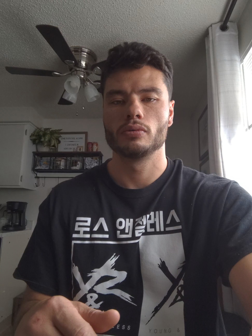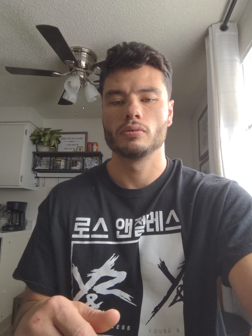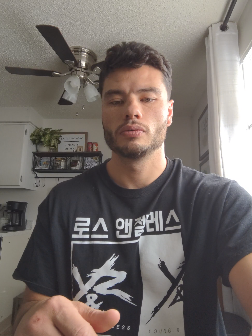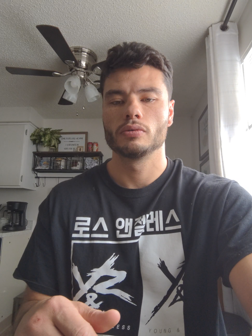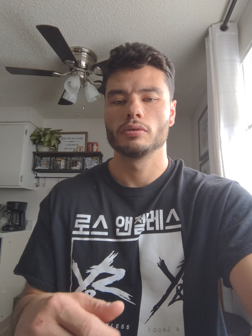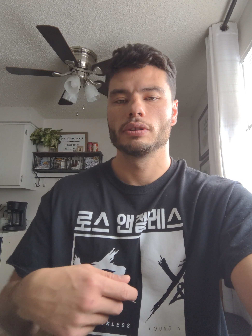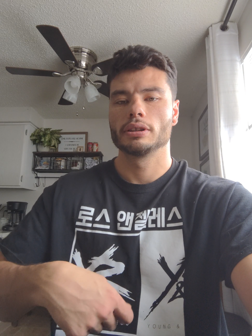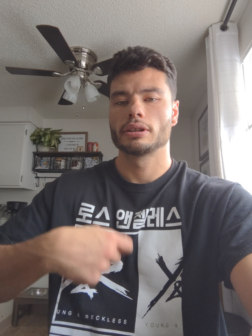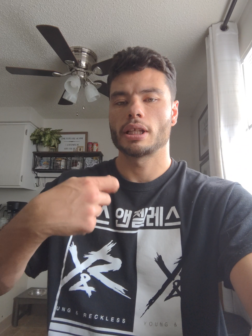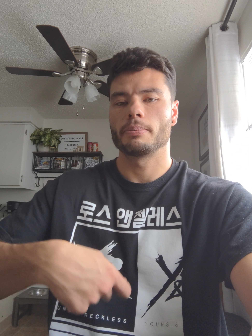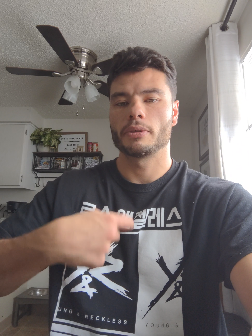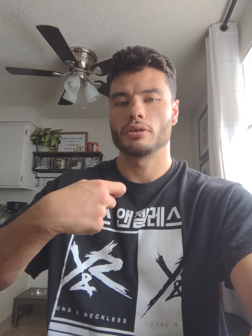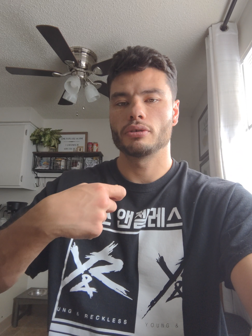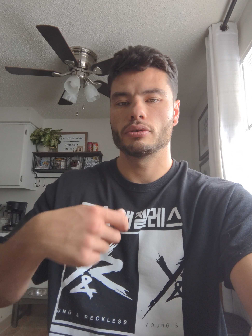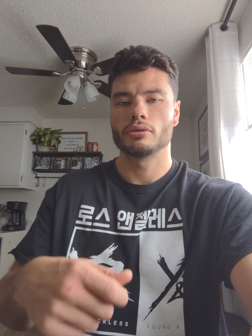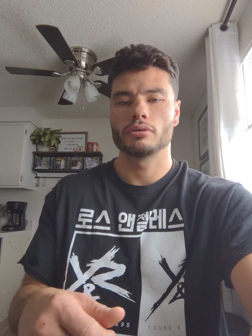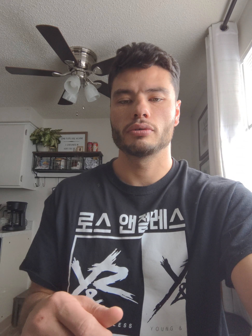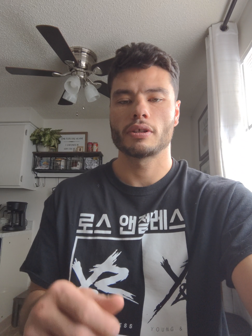zipper